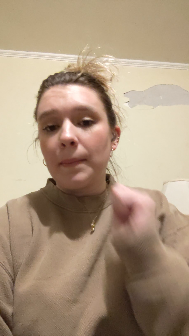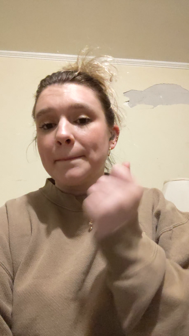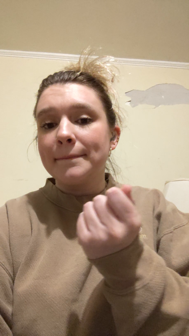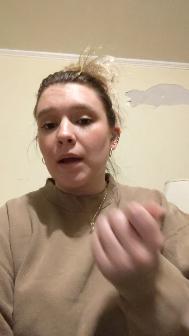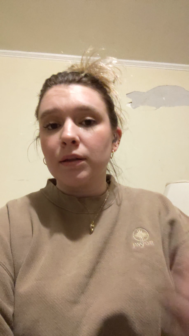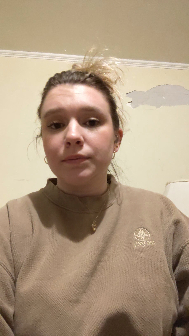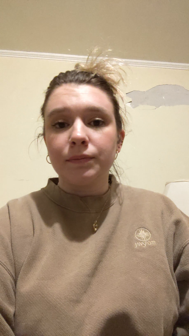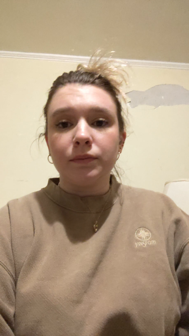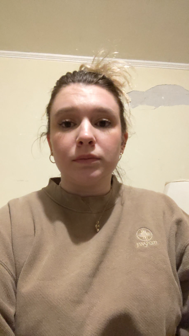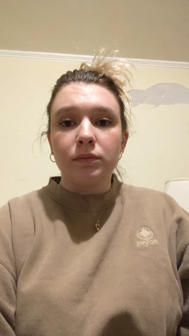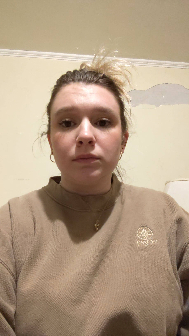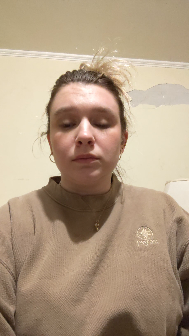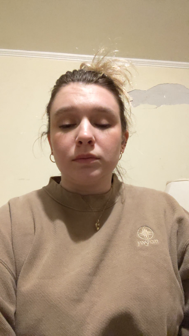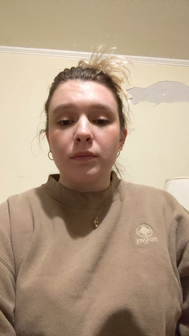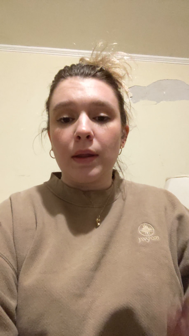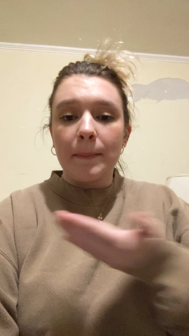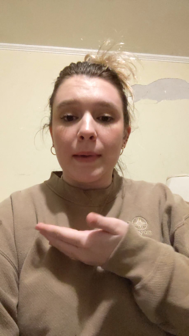baby